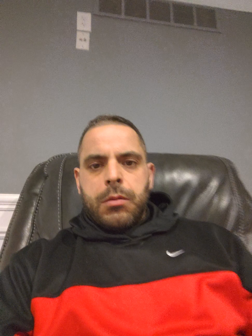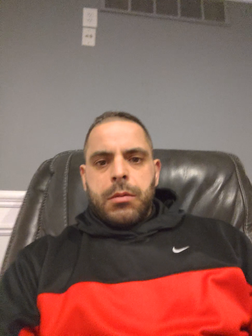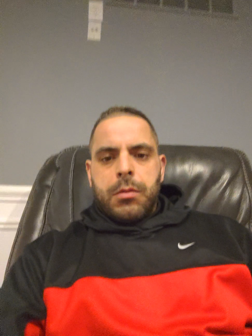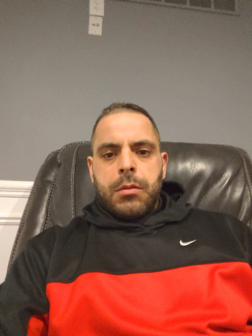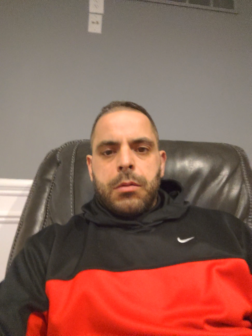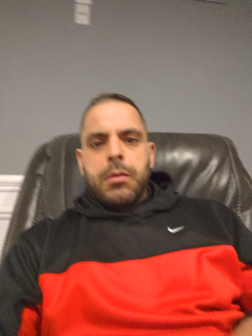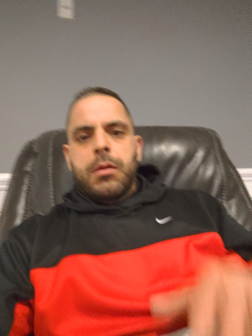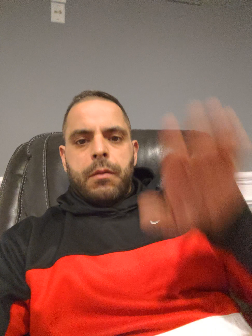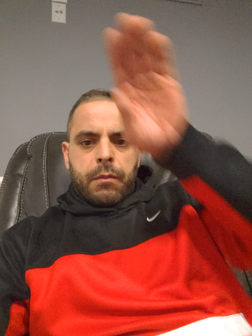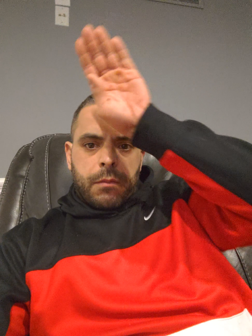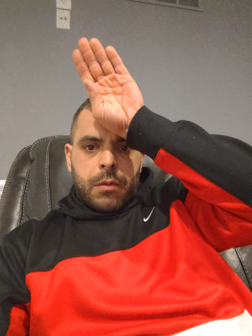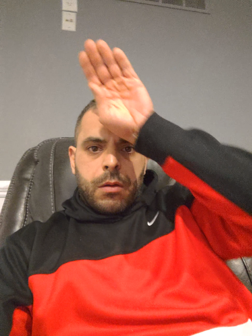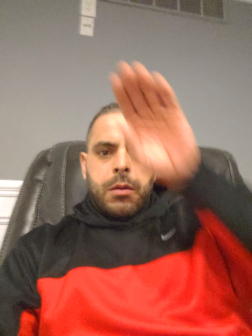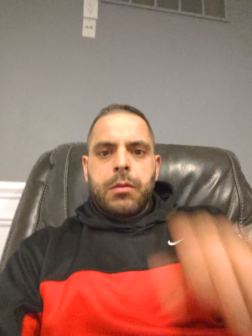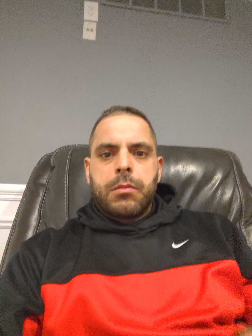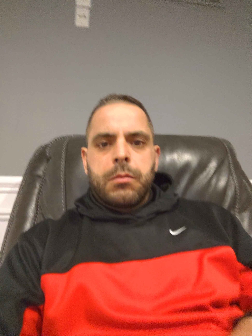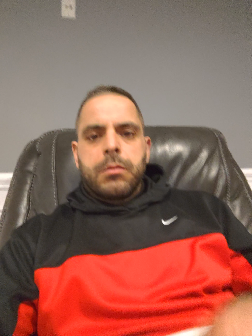fireman